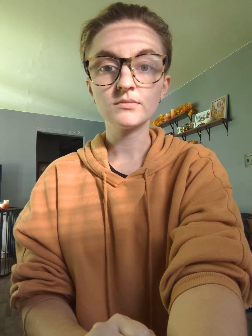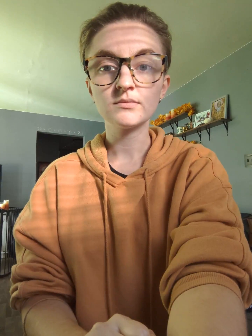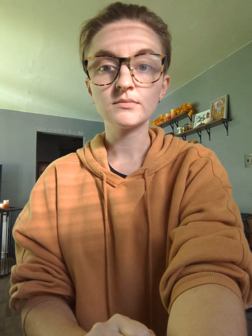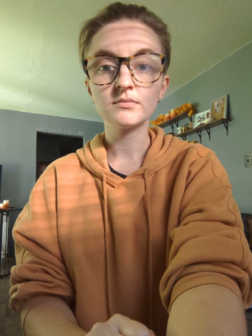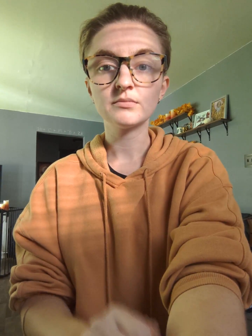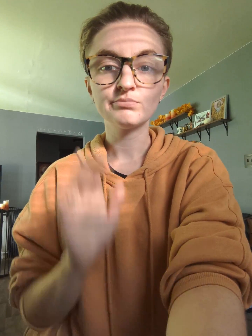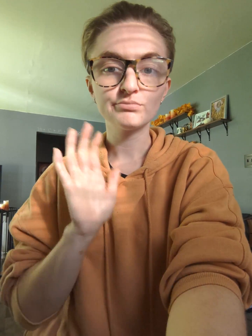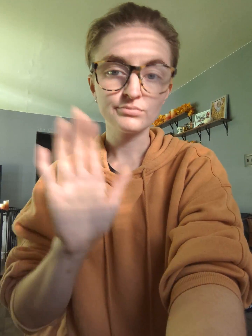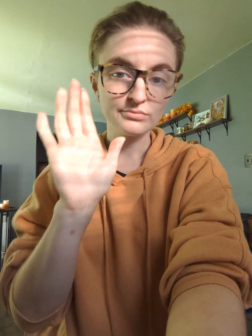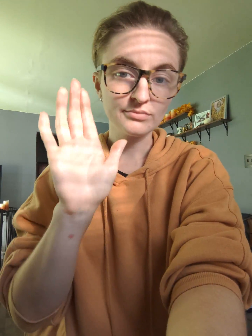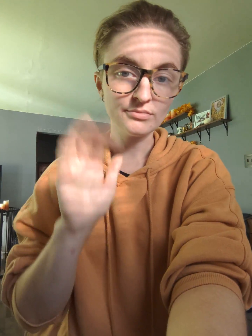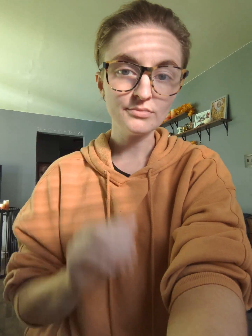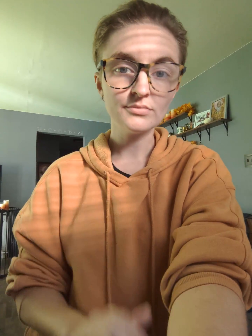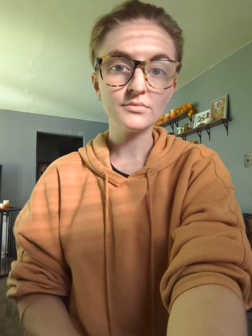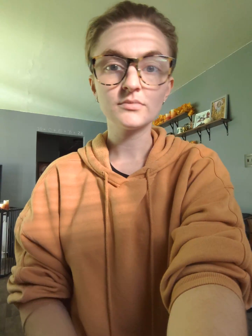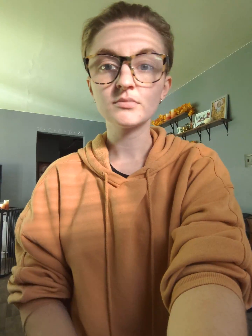push